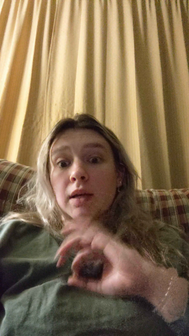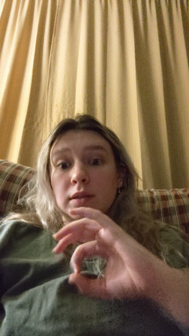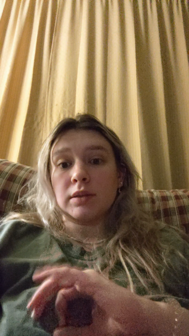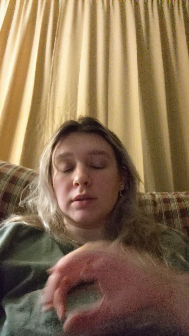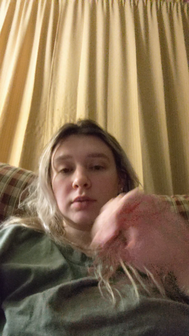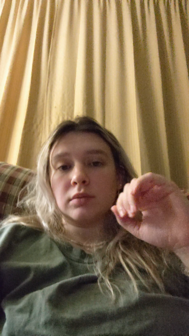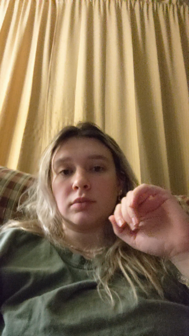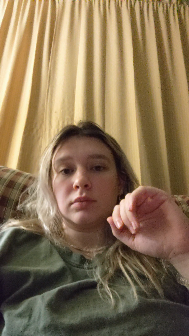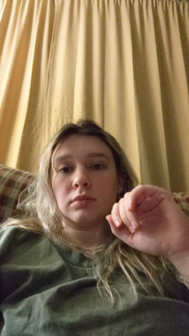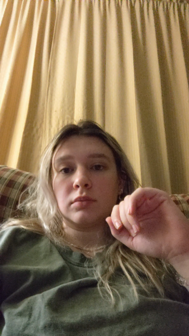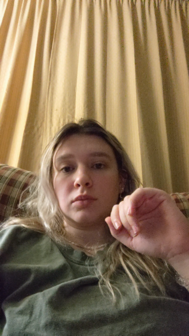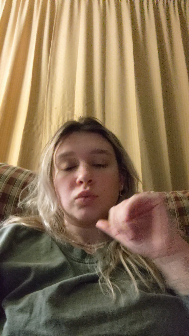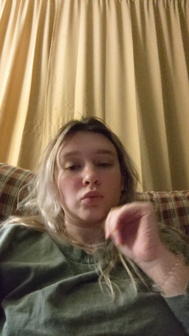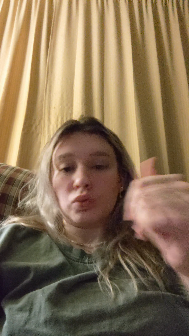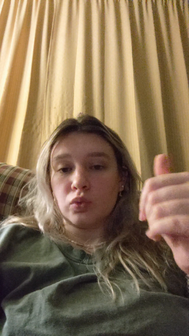don't